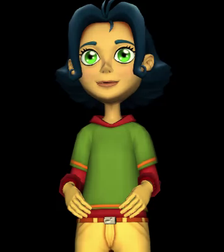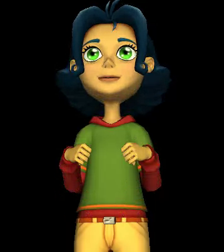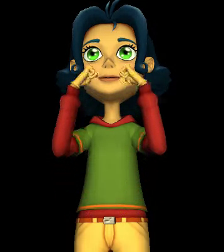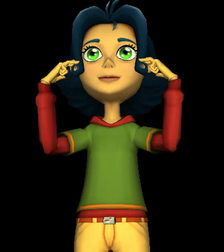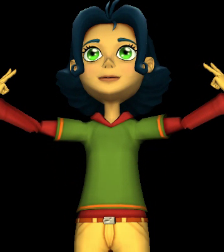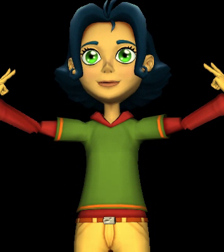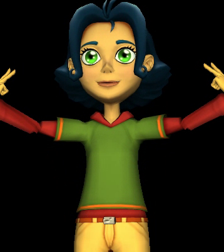قط